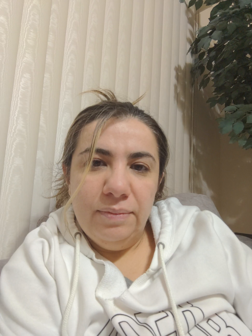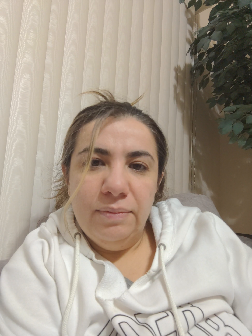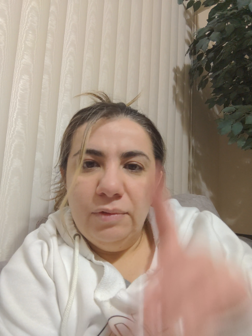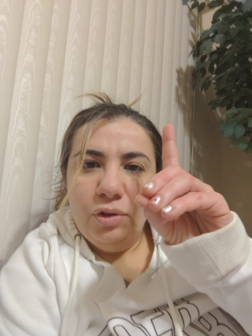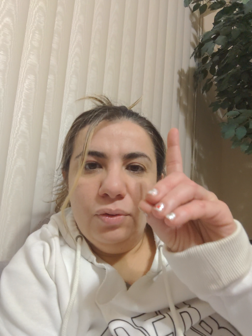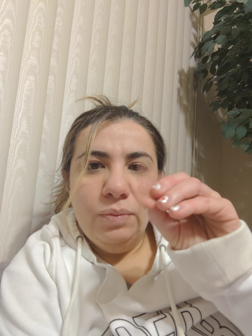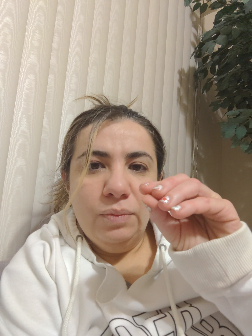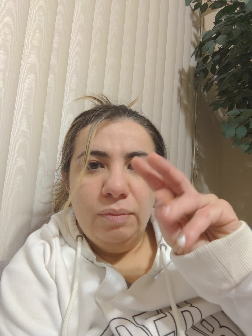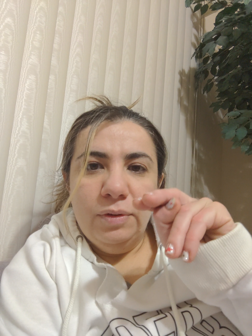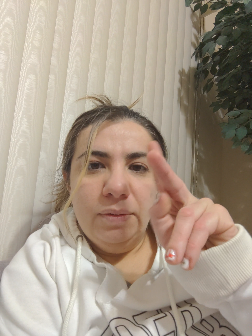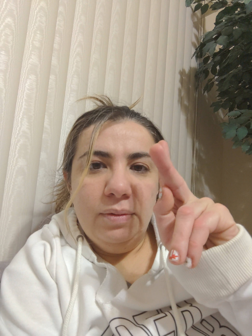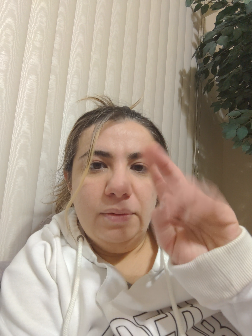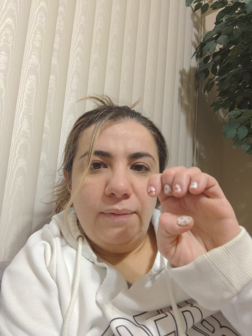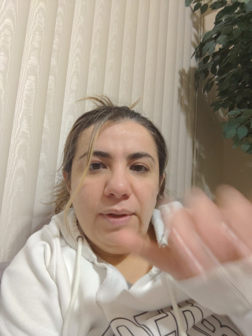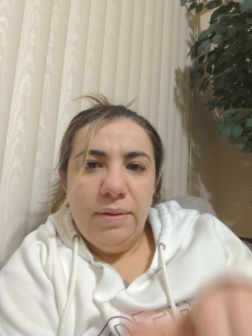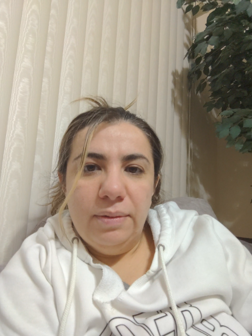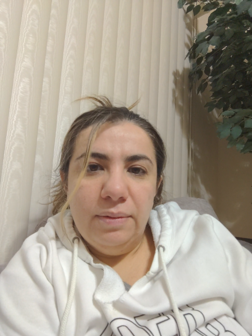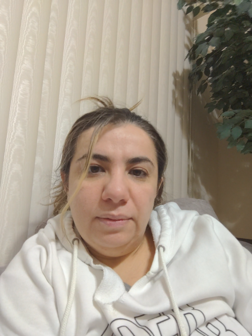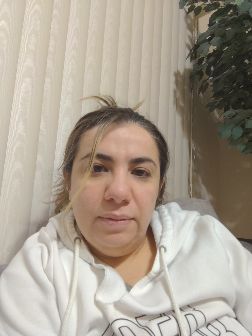donkey